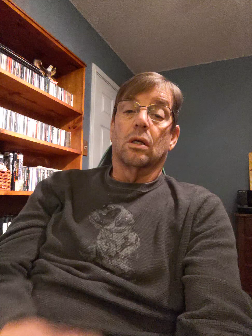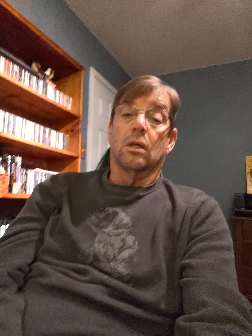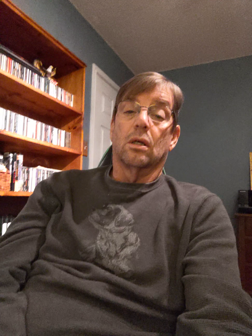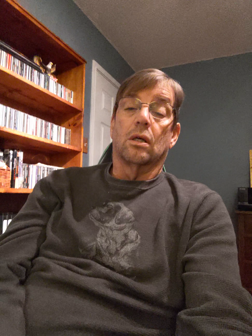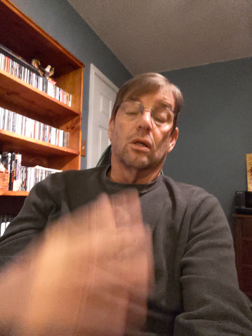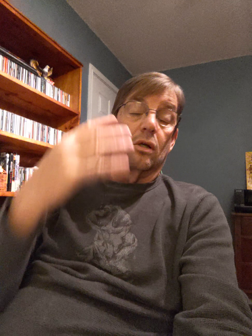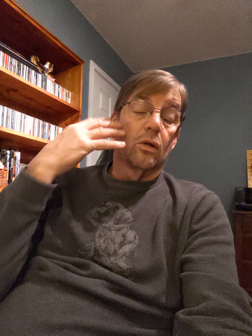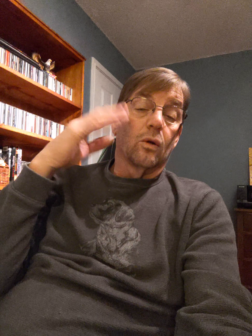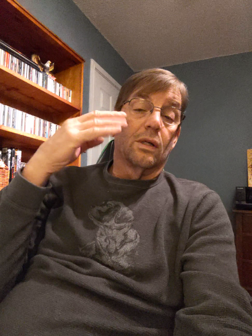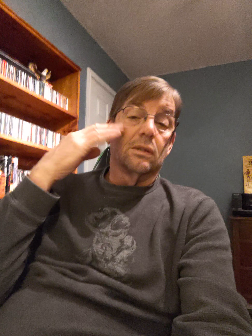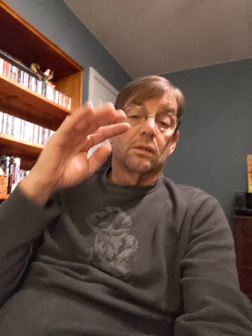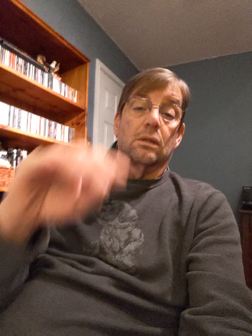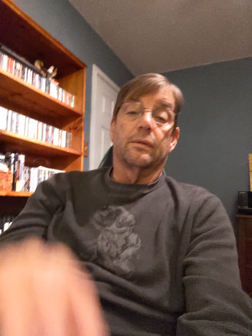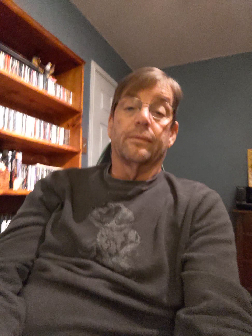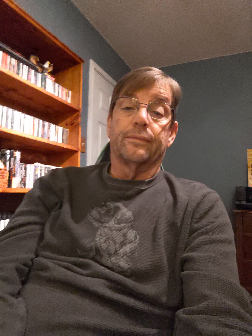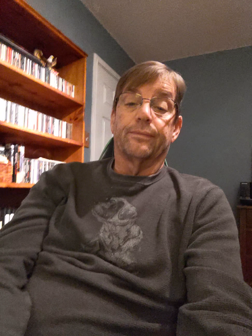noisy